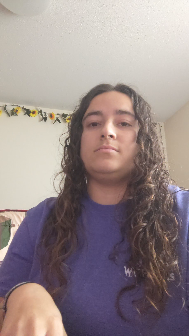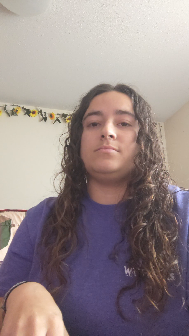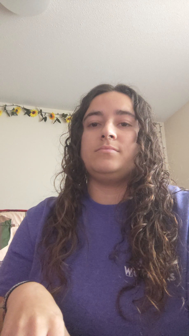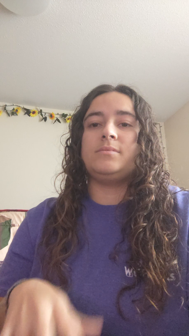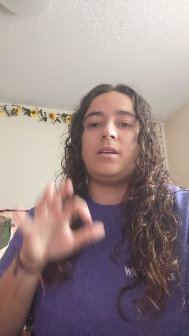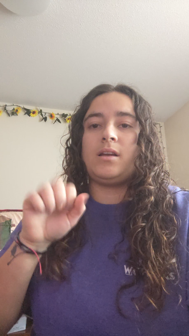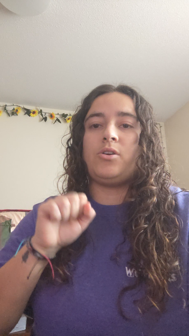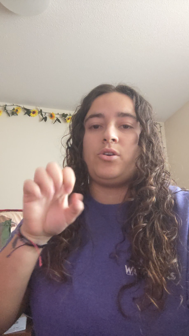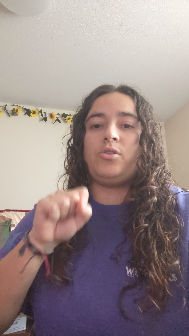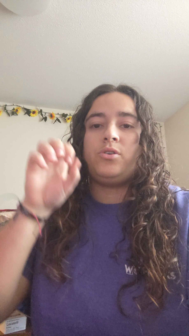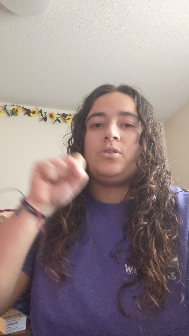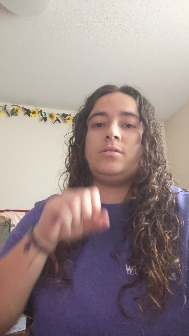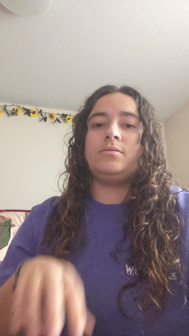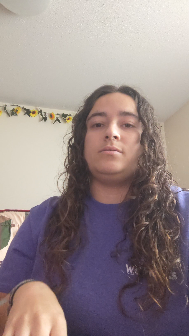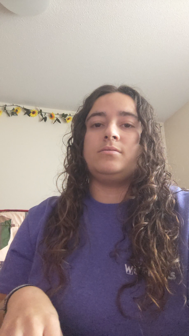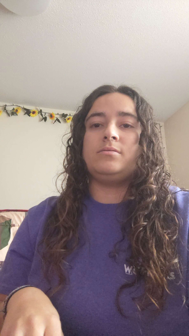ladder